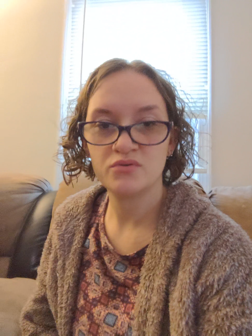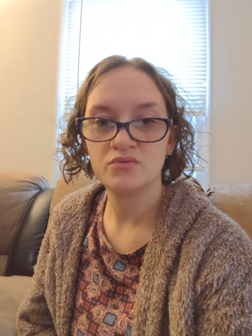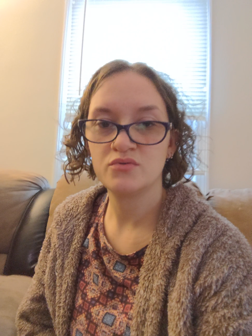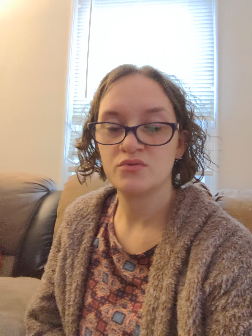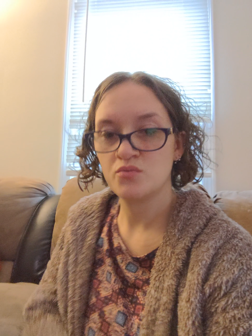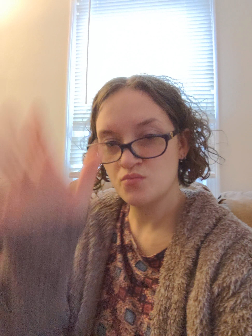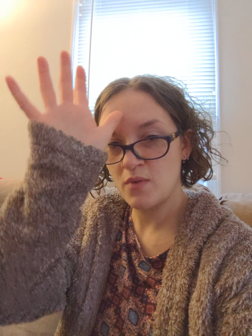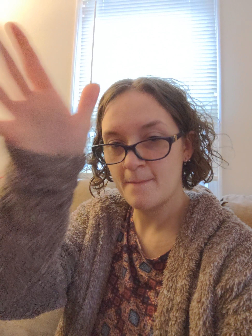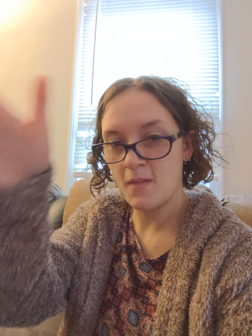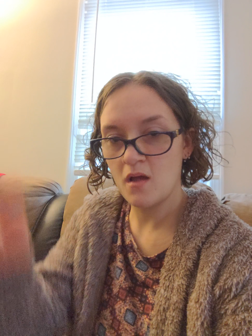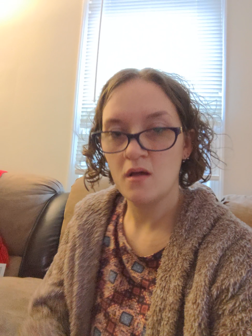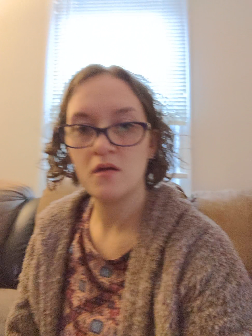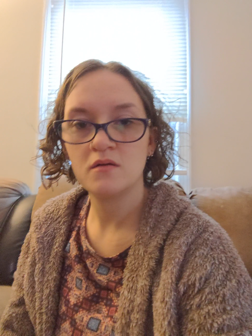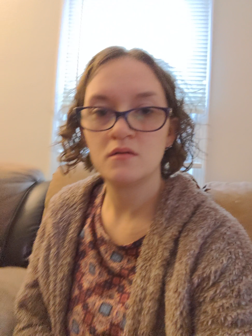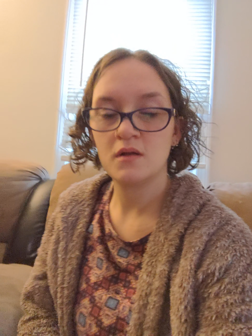grandpa